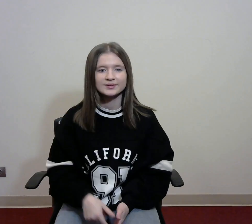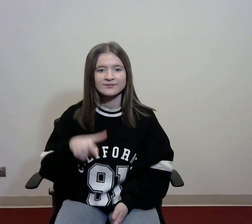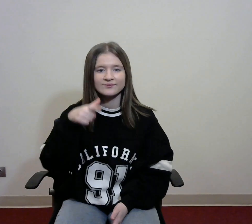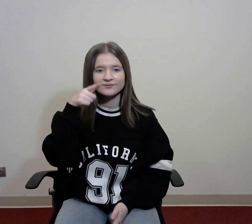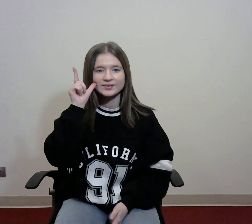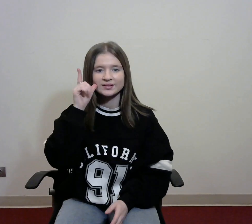srağagün